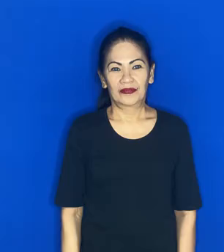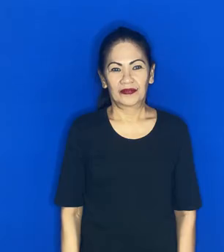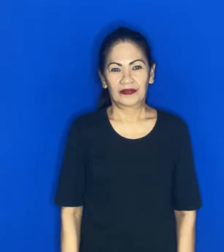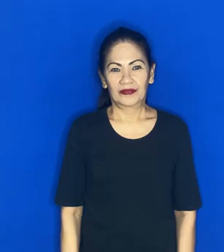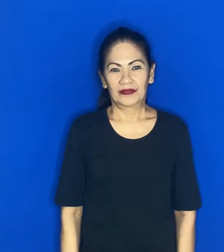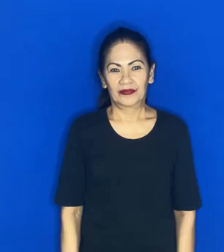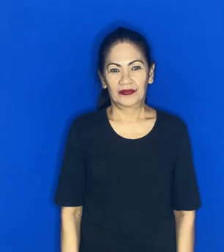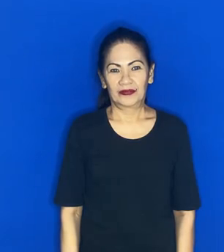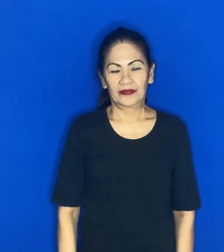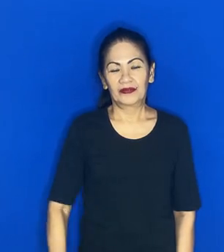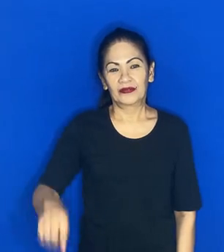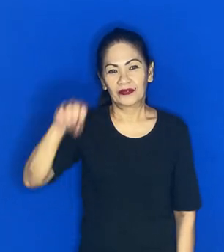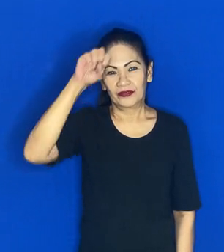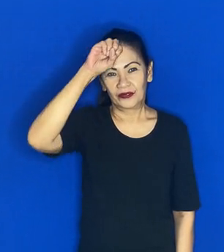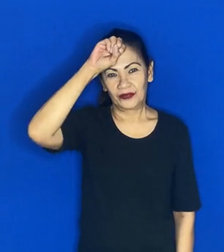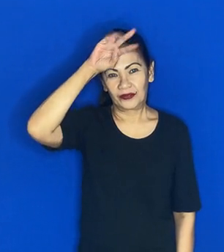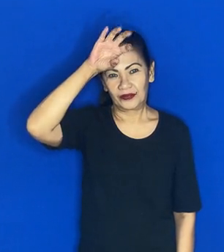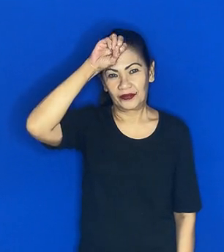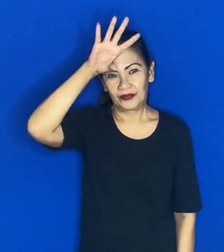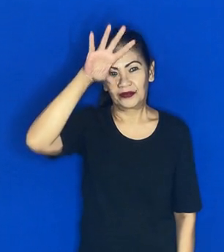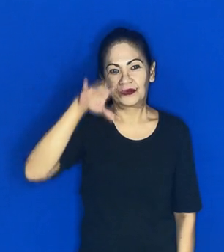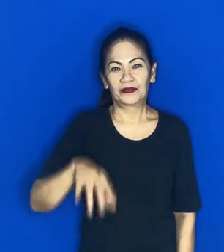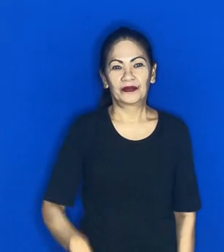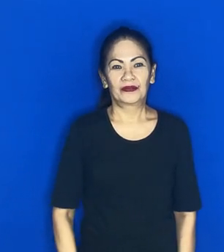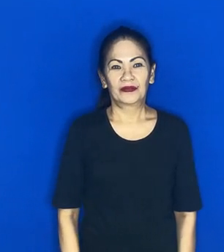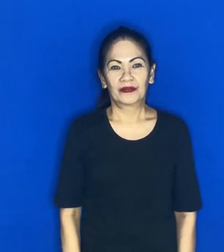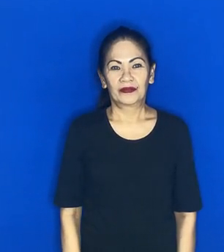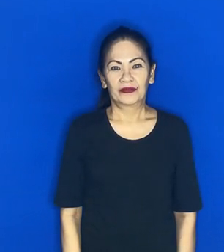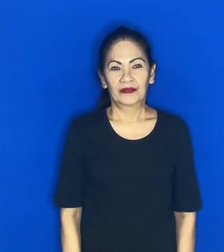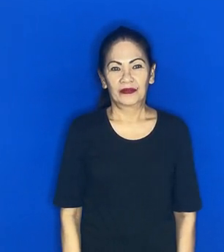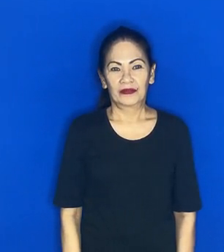grandfather